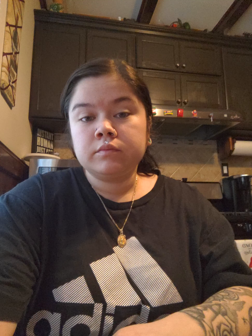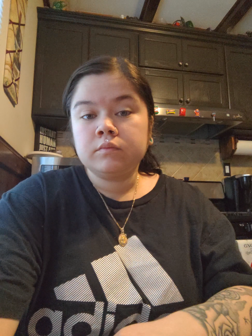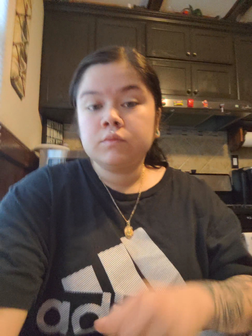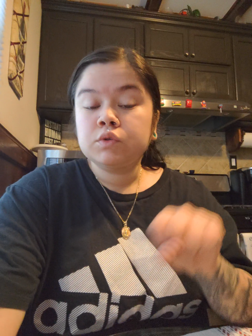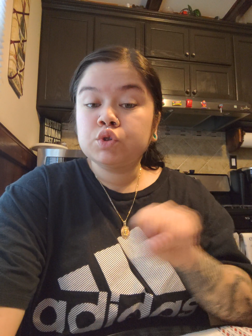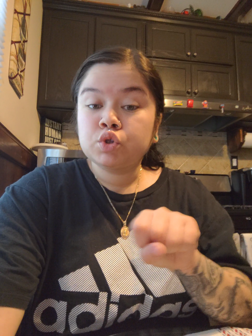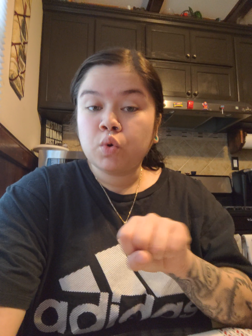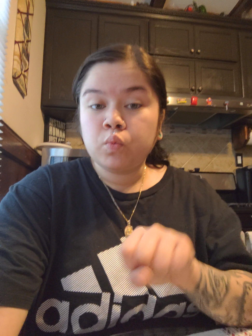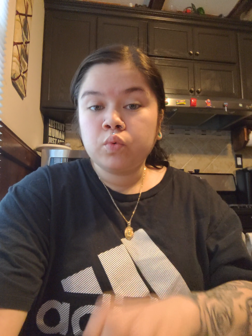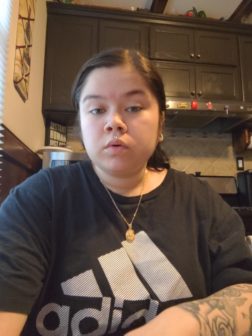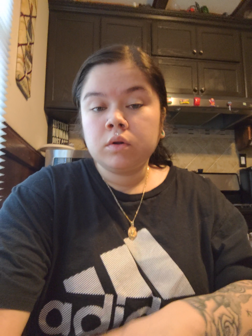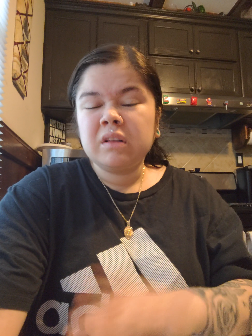shoe